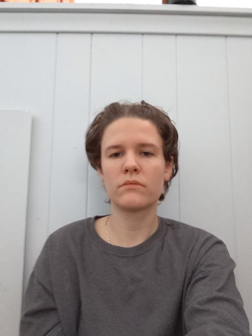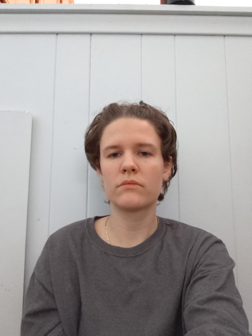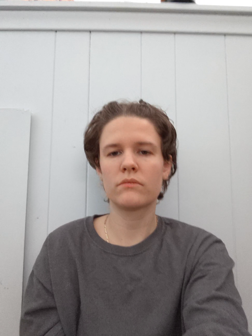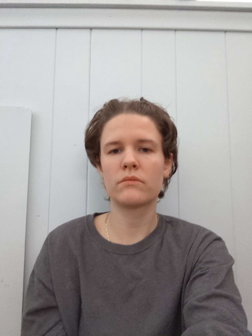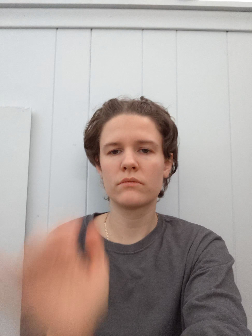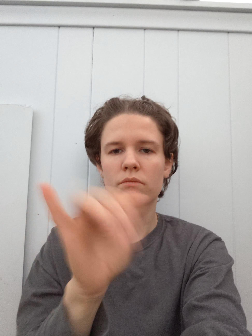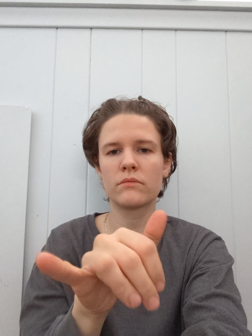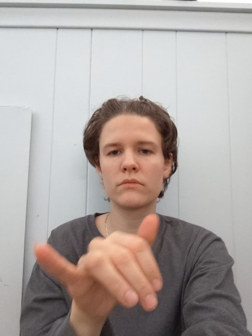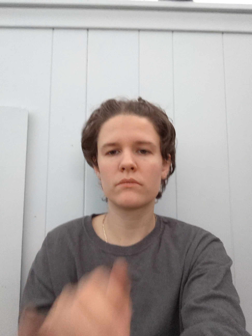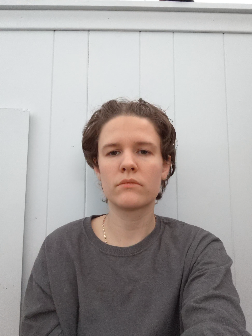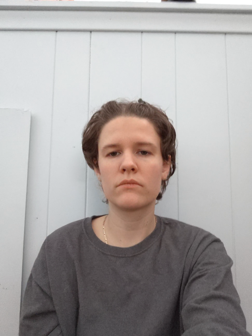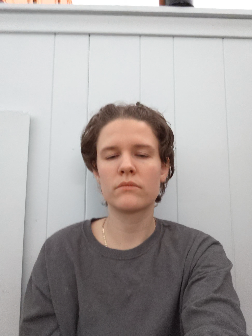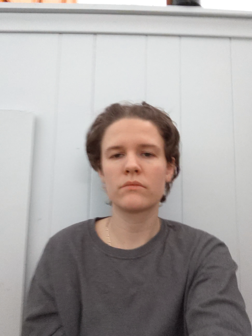that